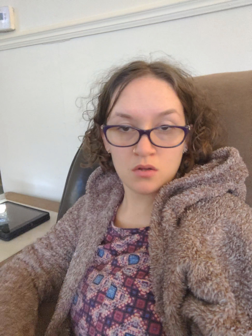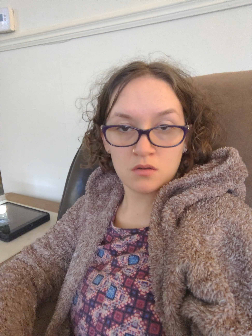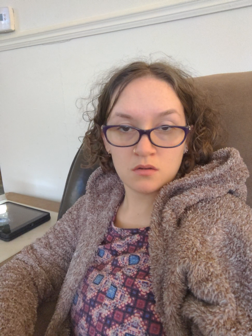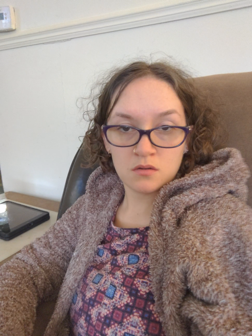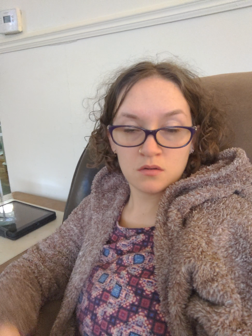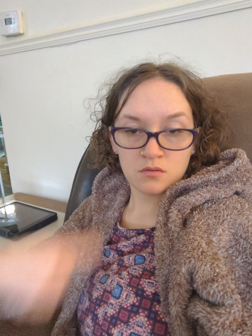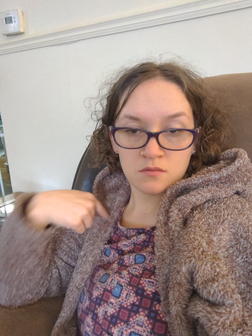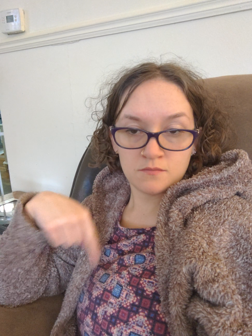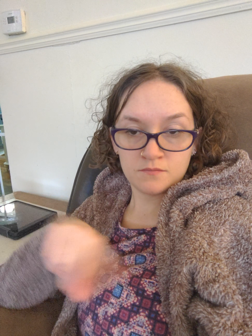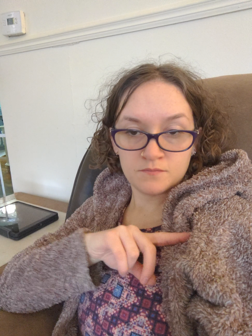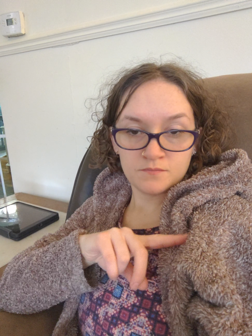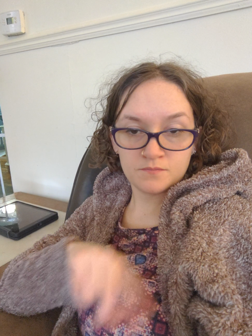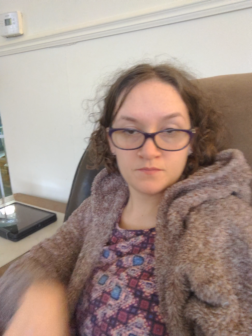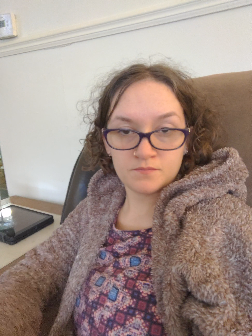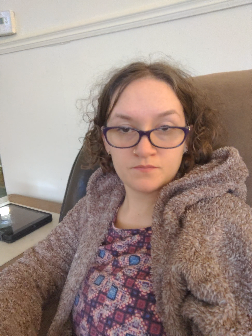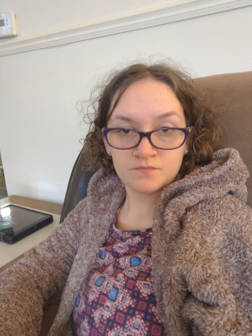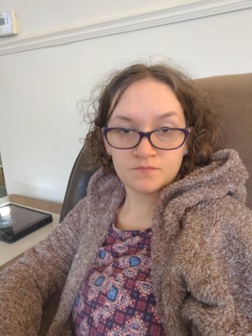we